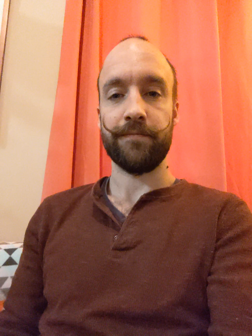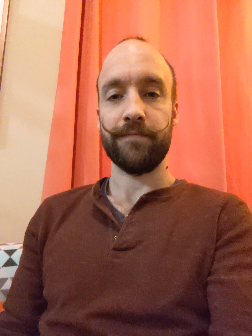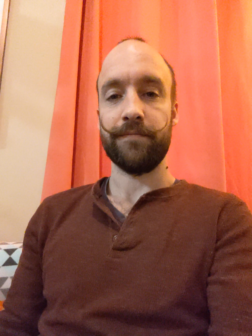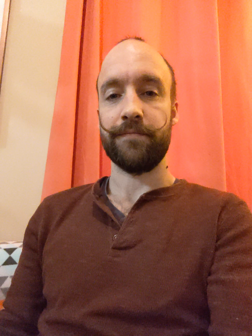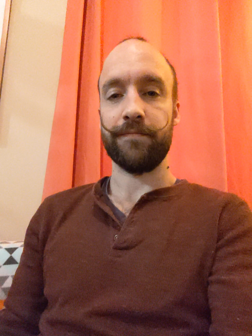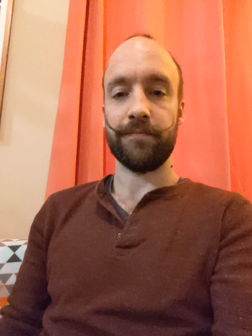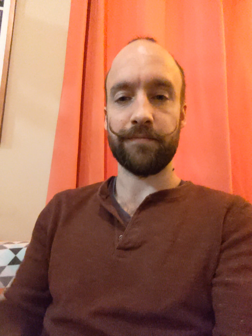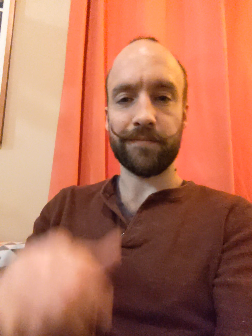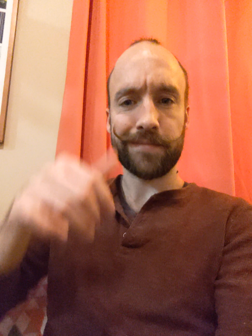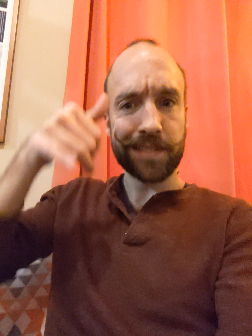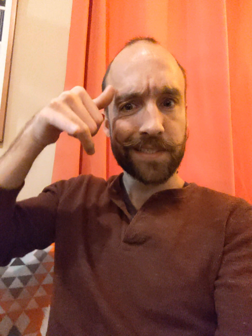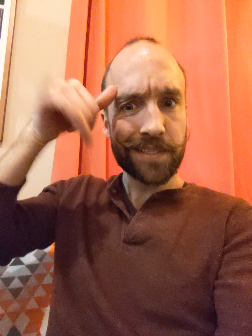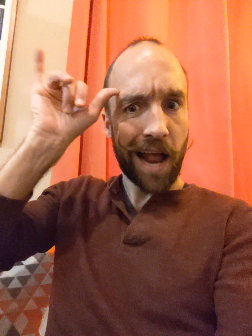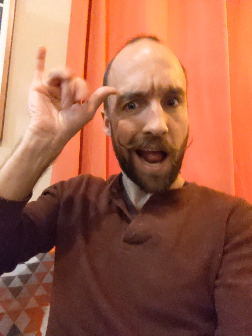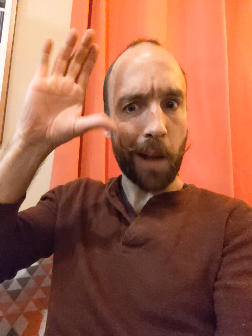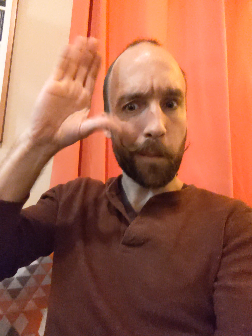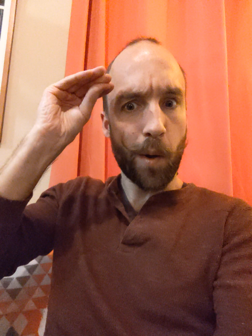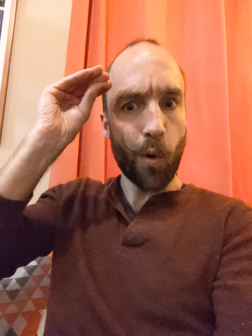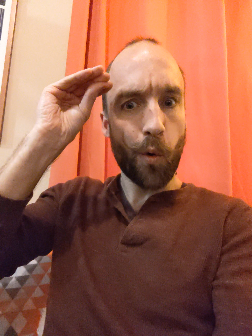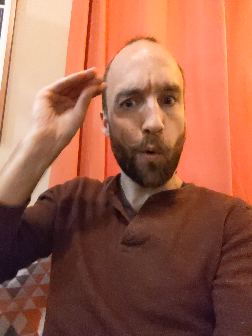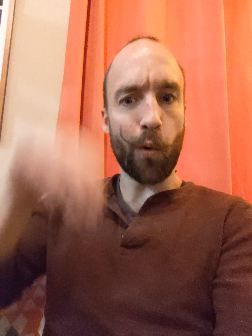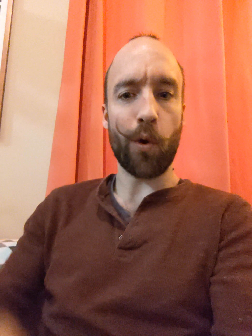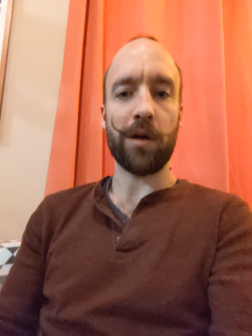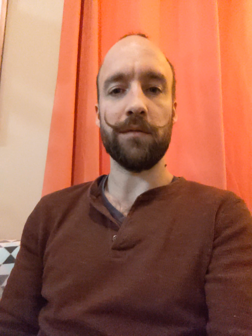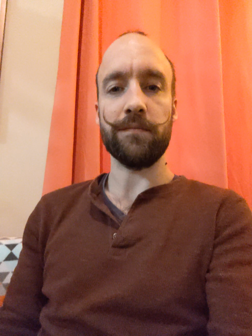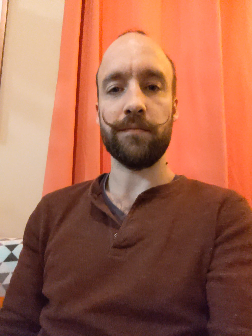cowboy